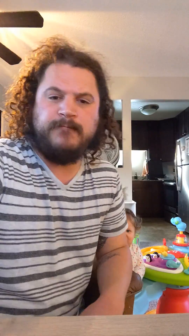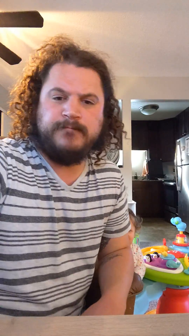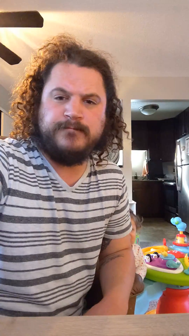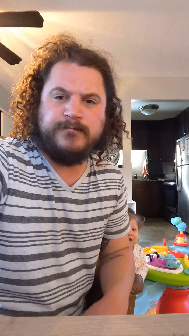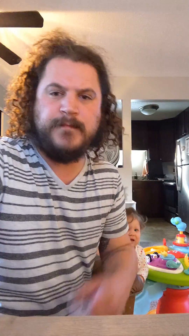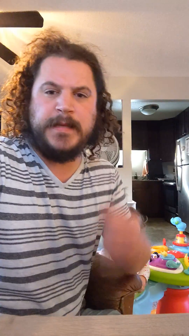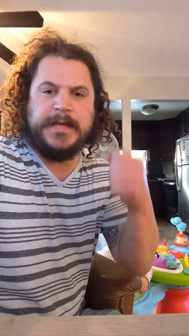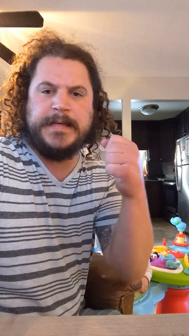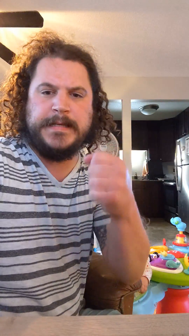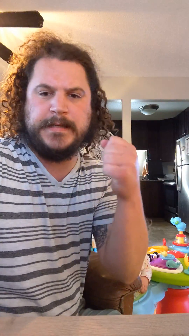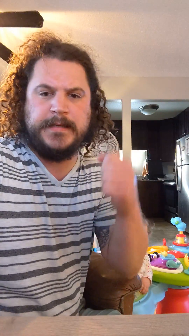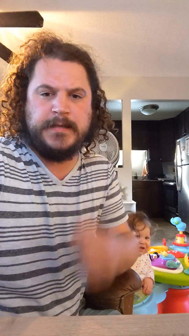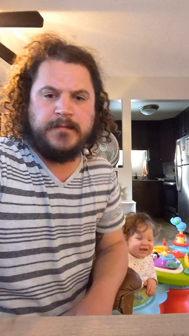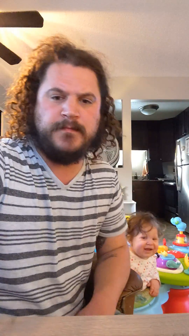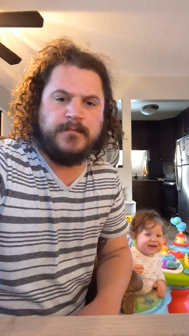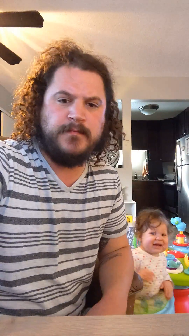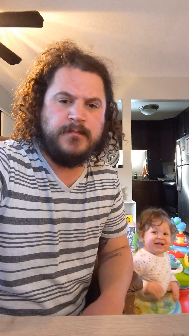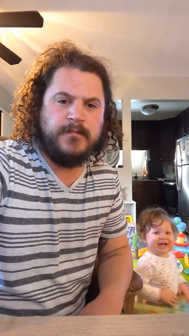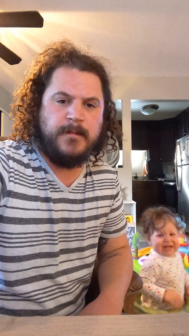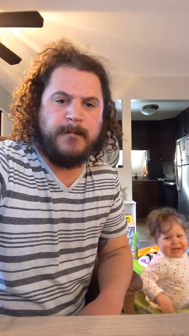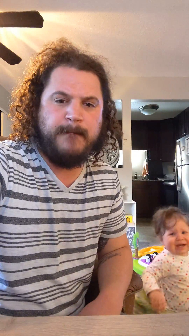hit